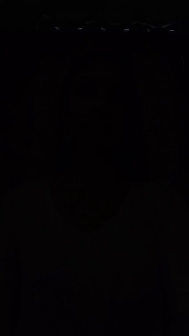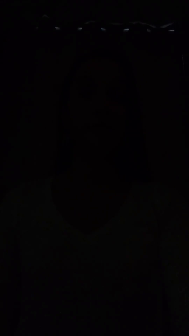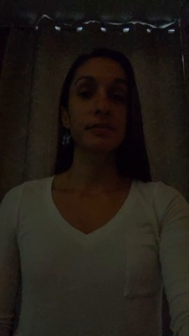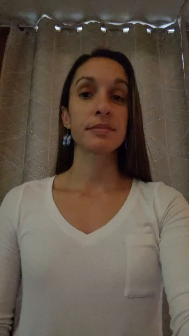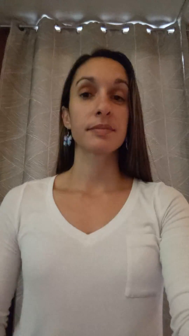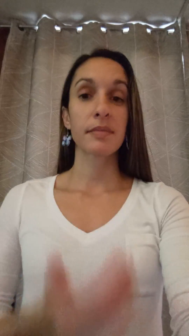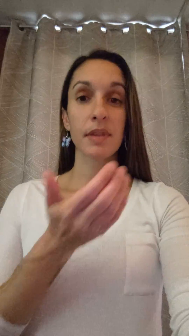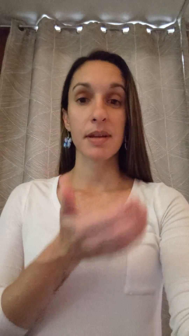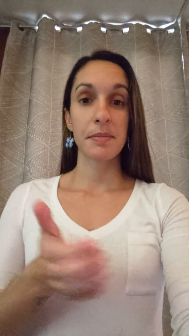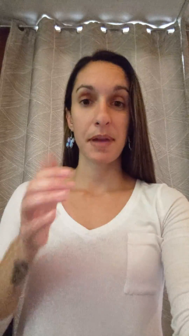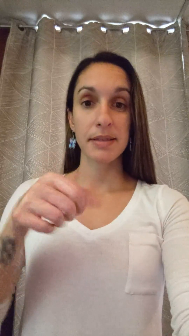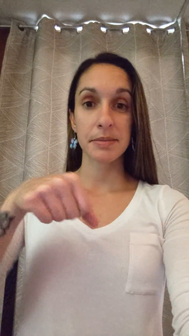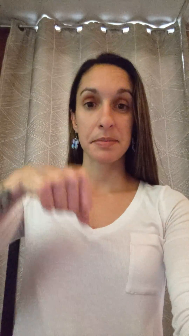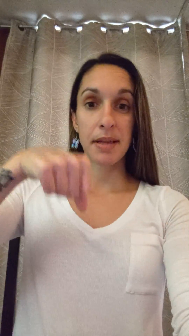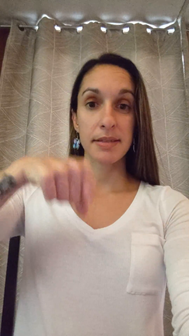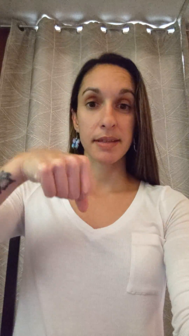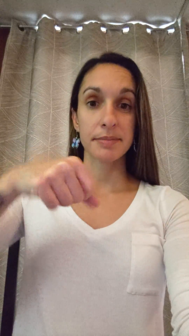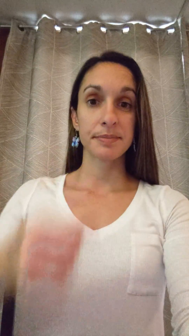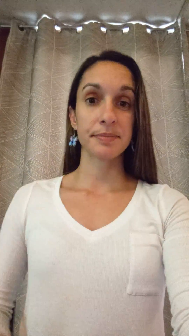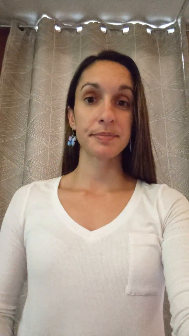basket